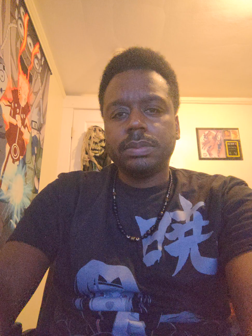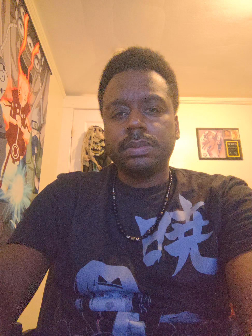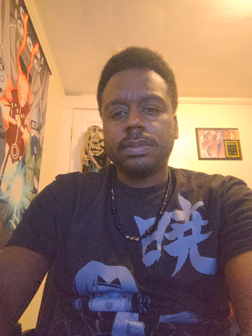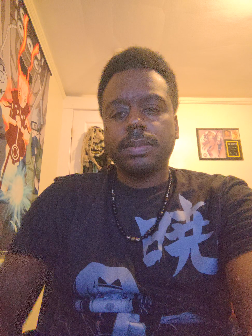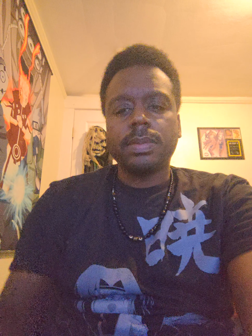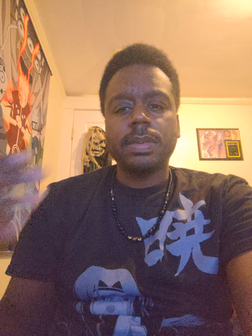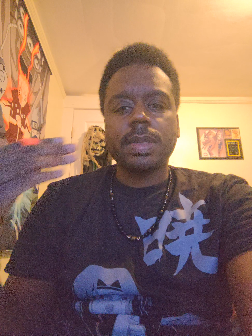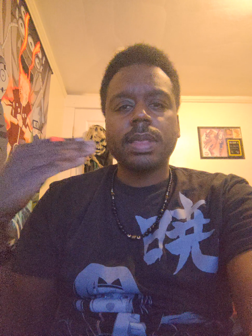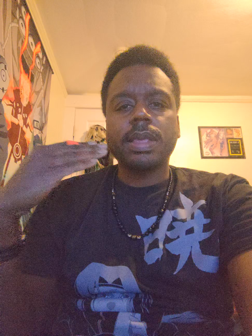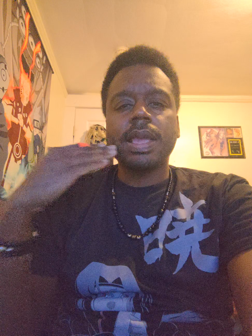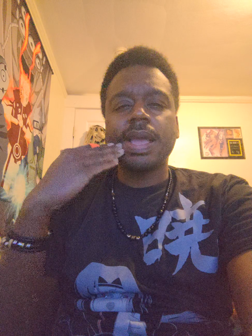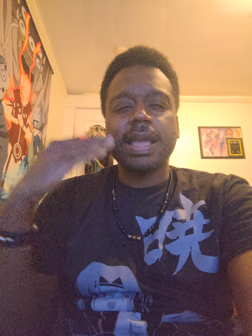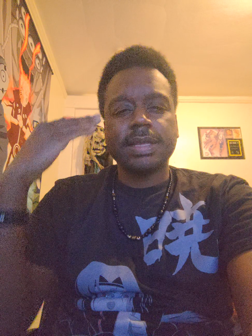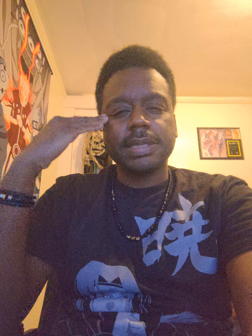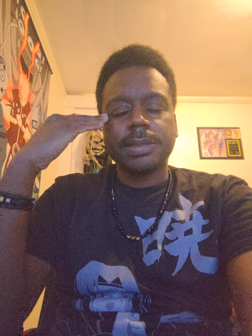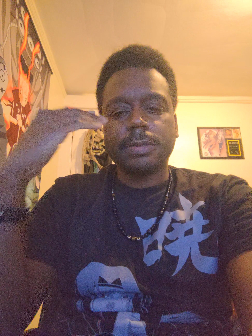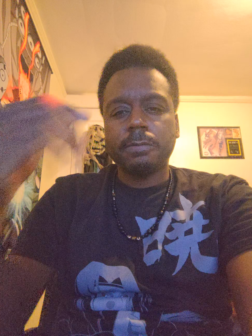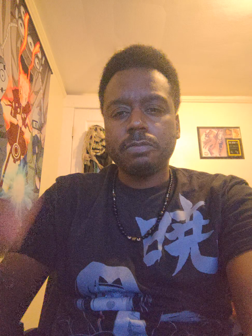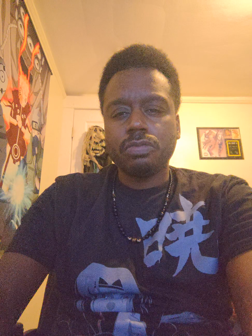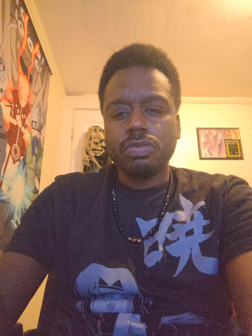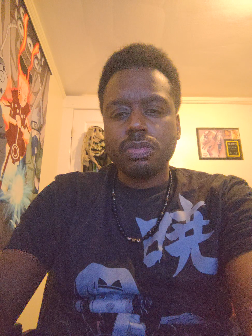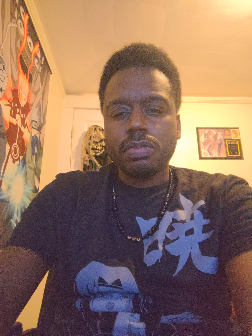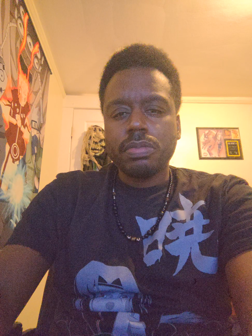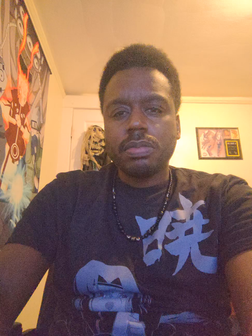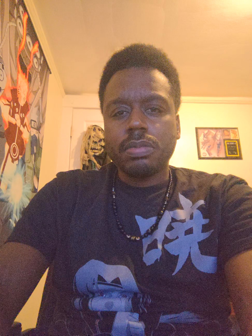head